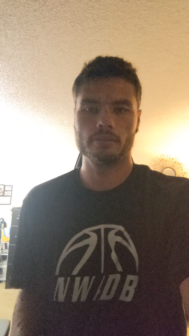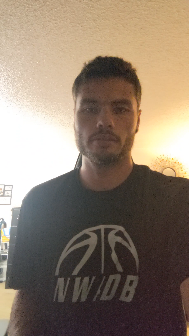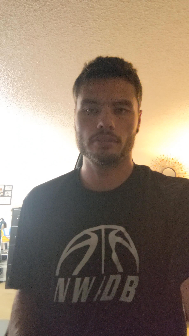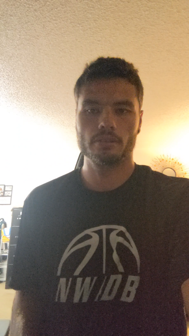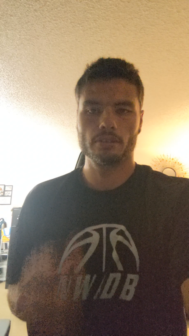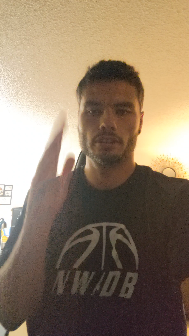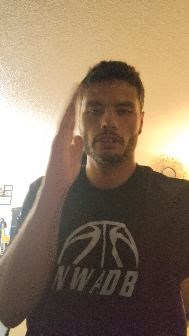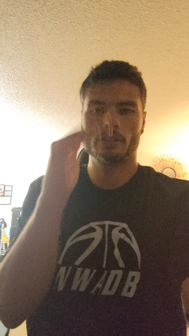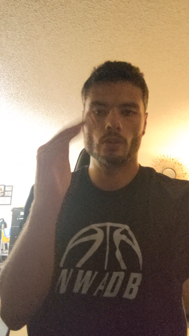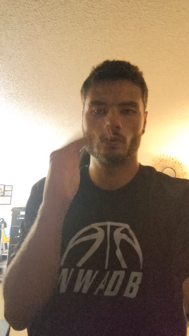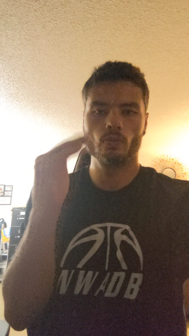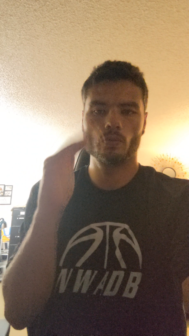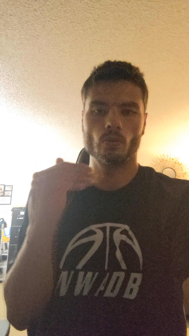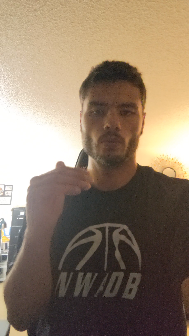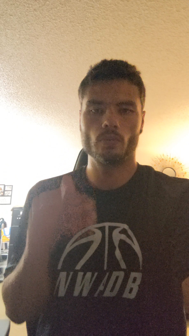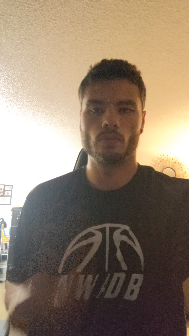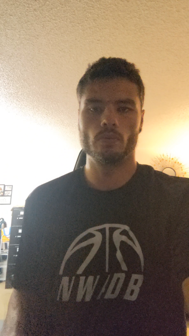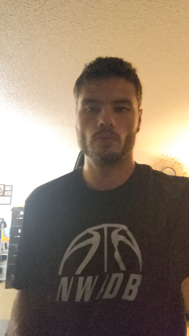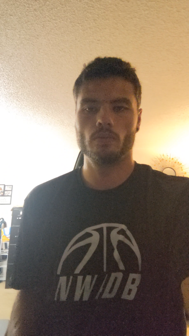downtown